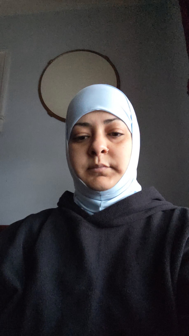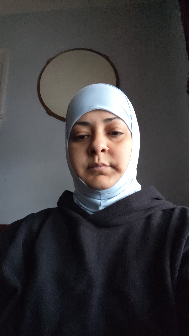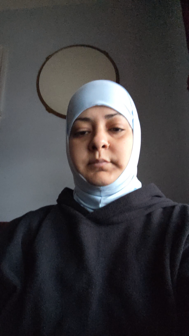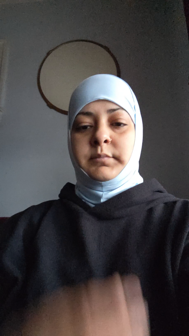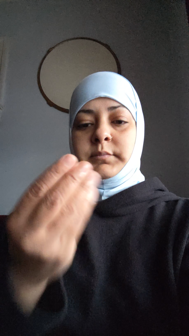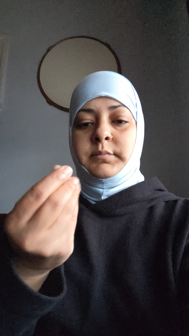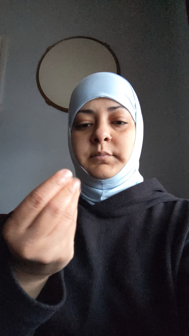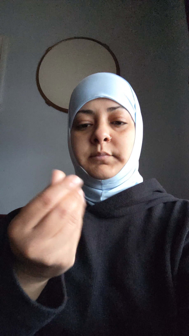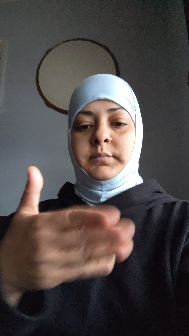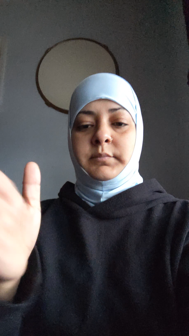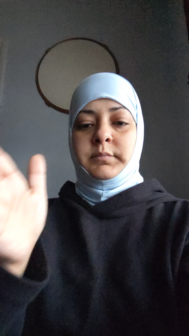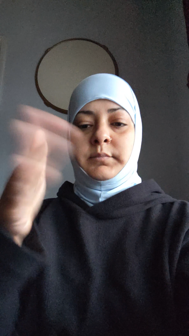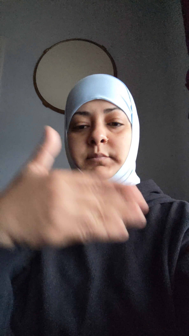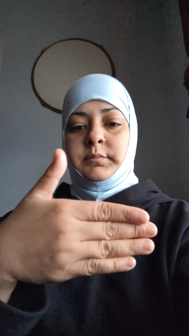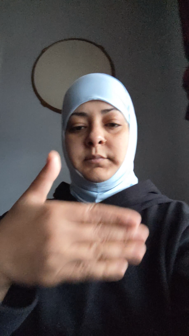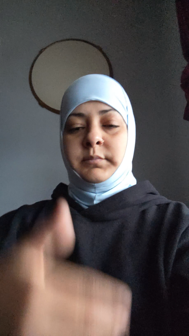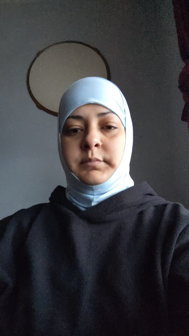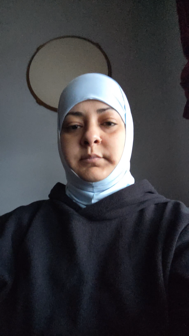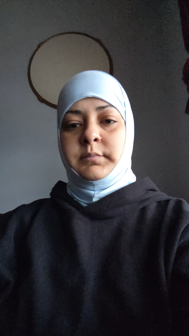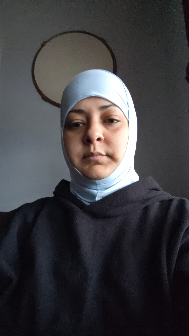sandbox